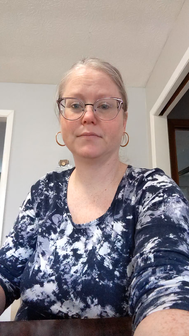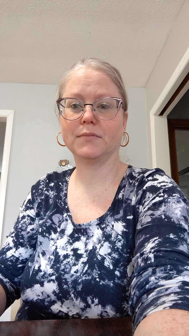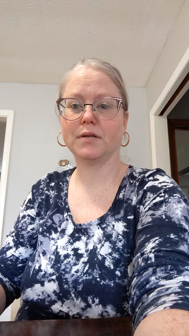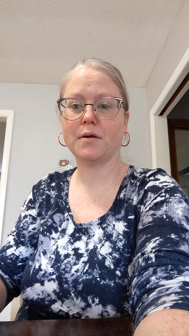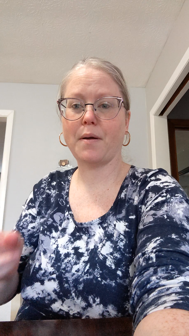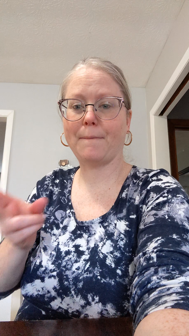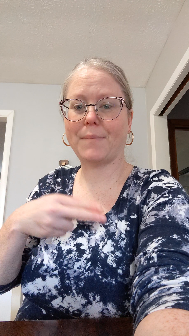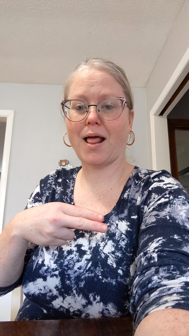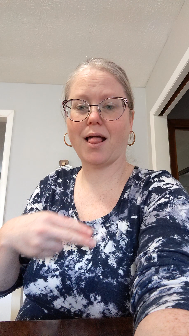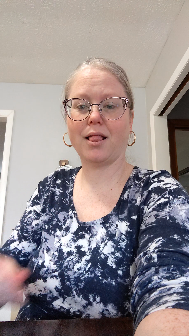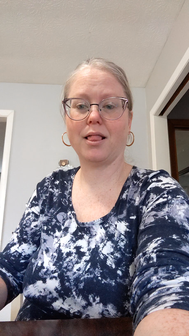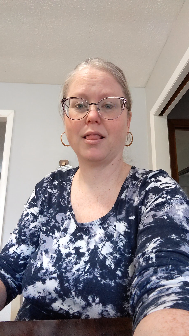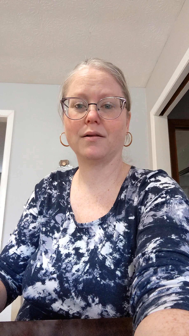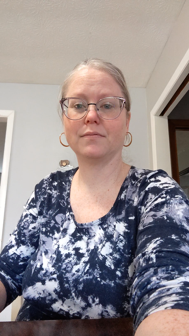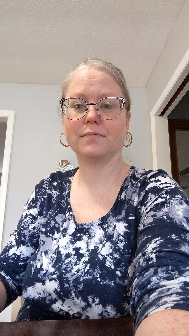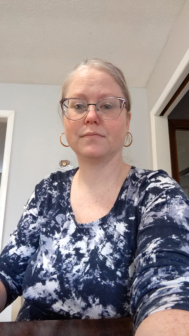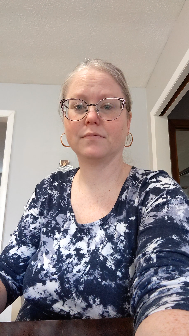belt